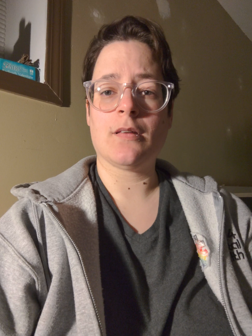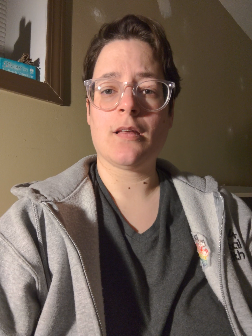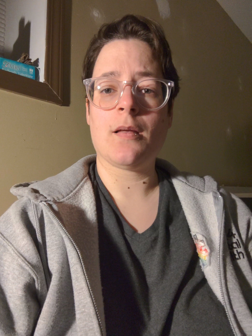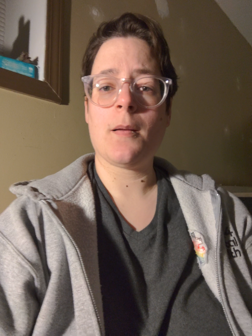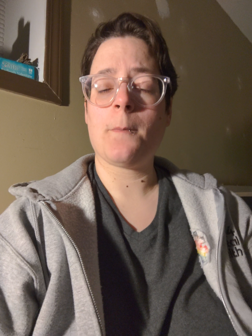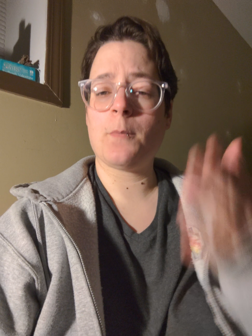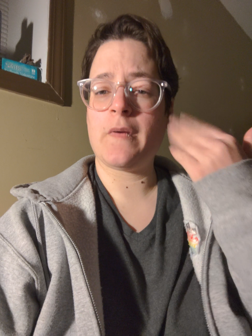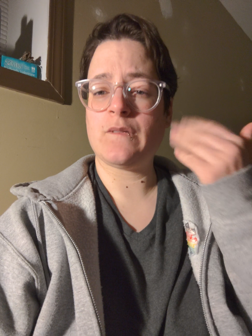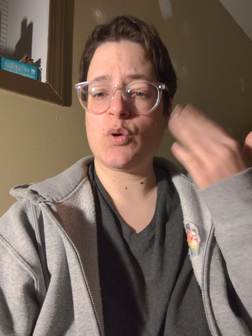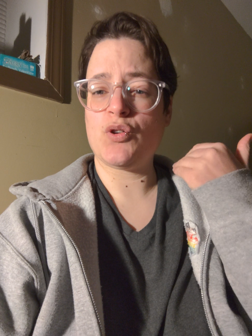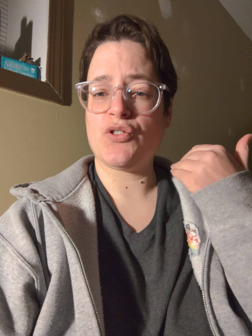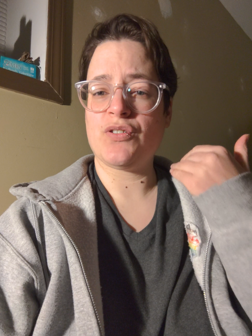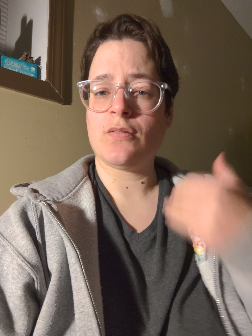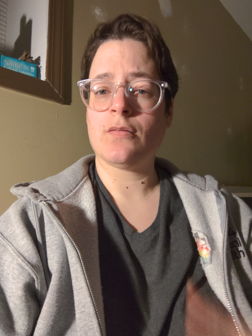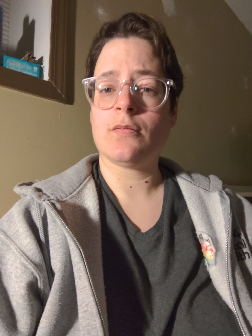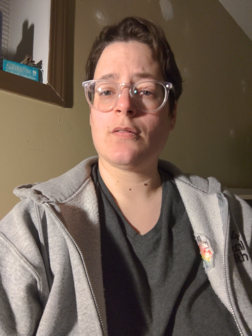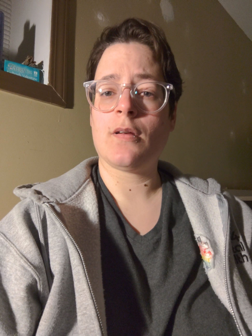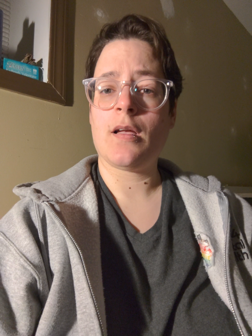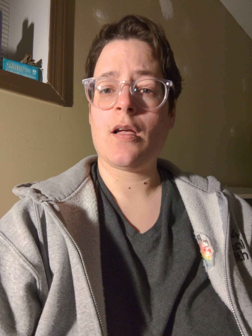before